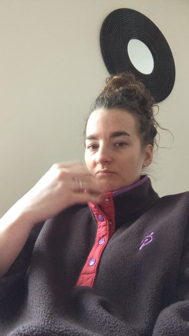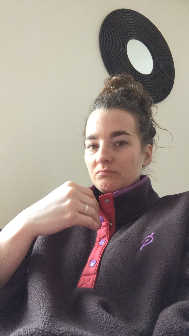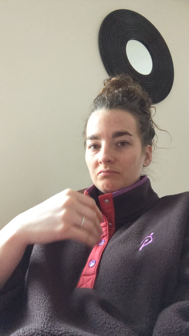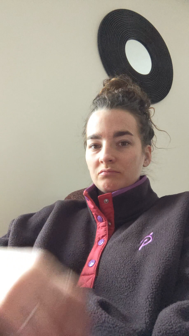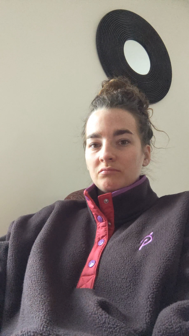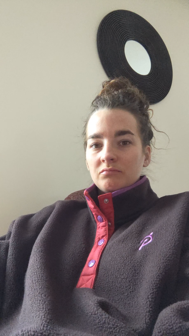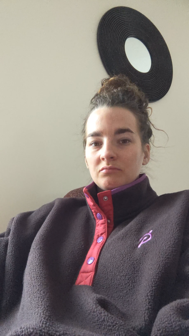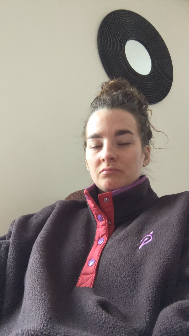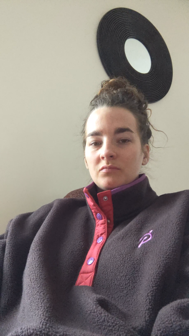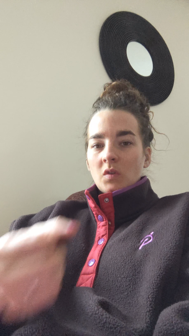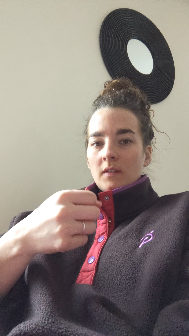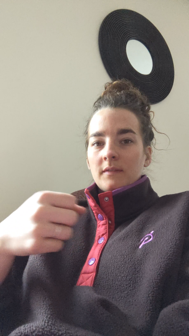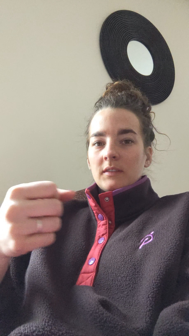coffee